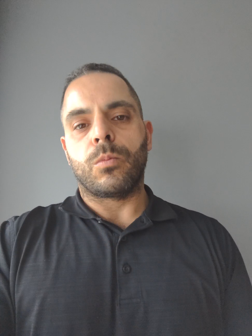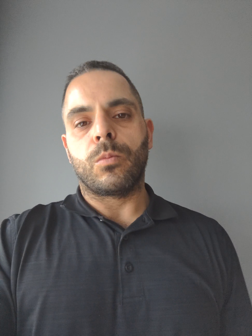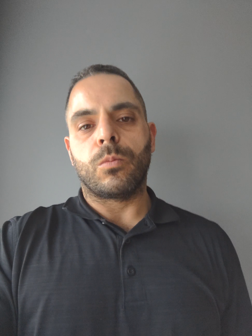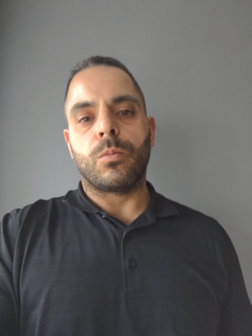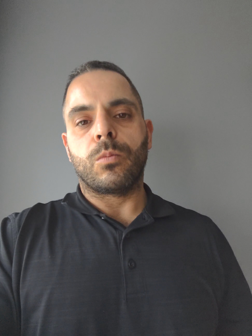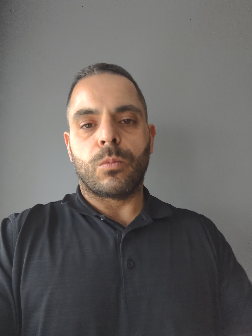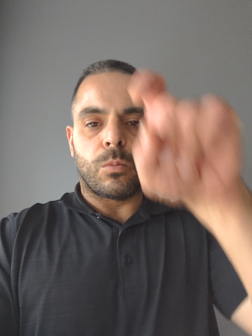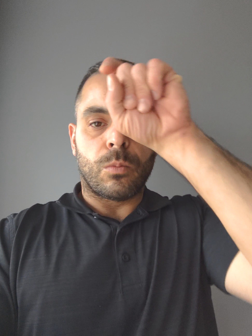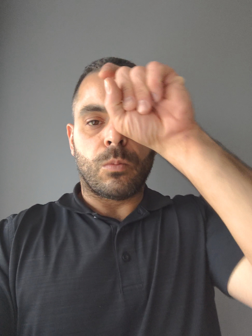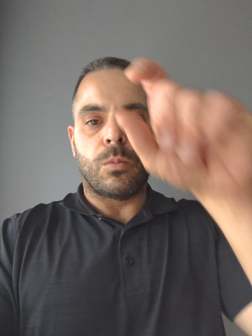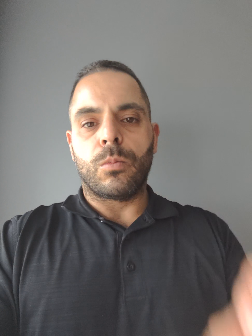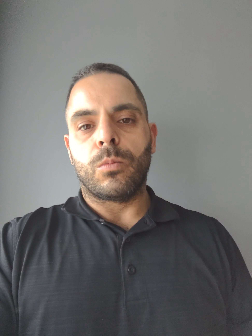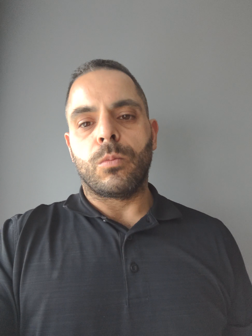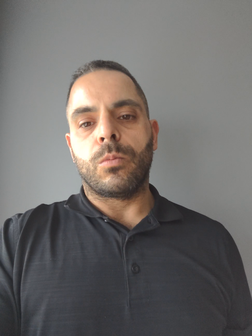puzzle